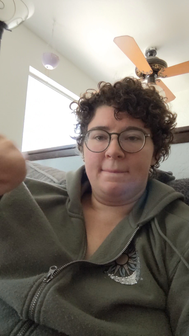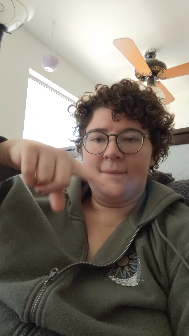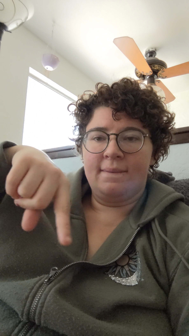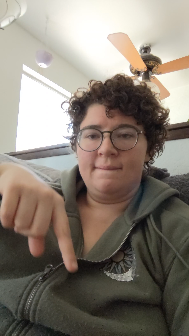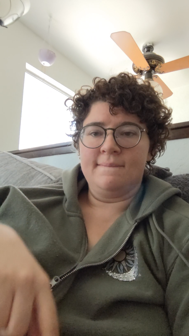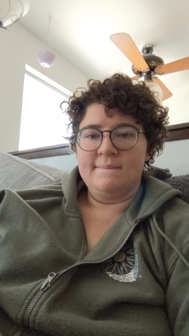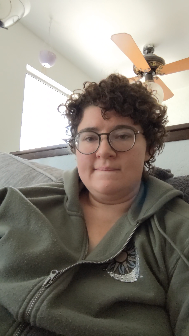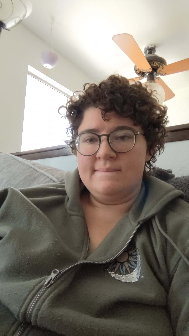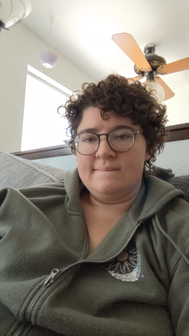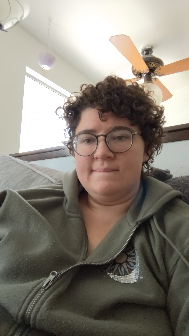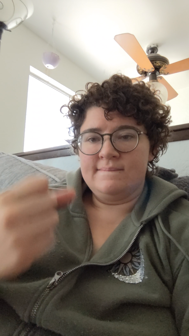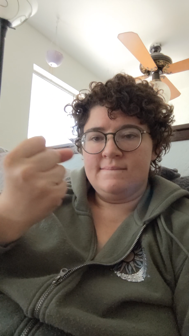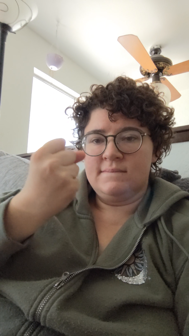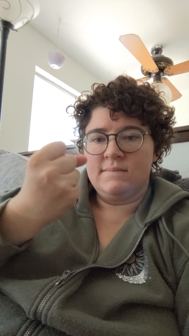hold